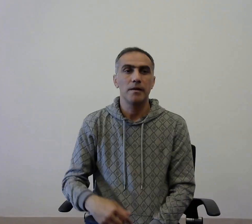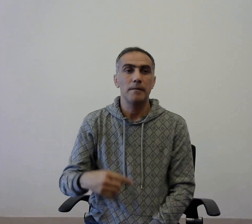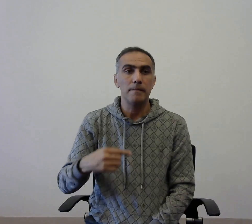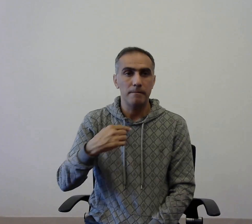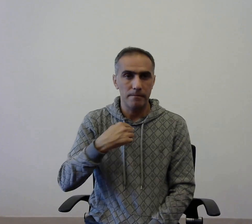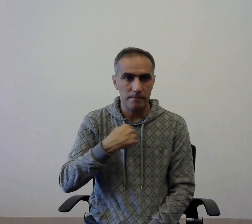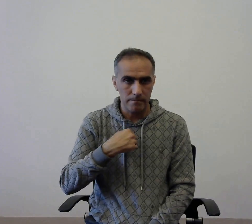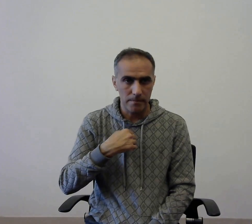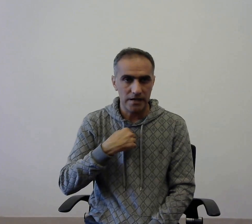mən